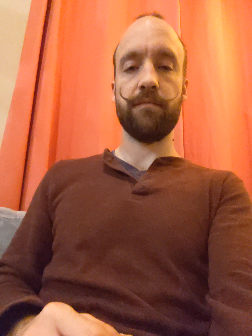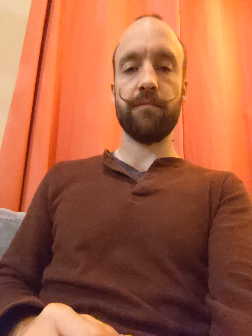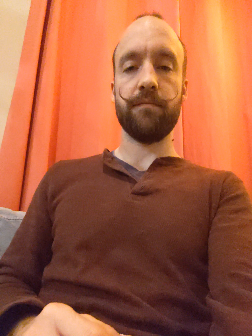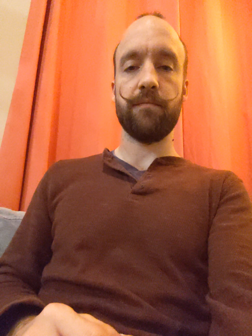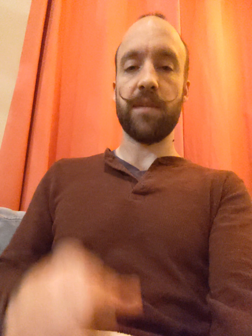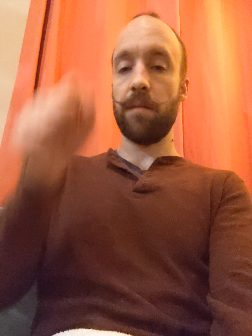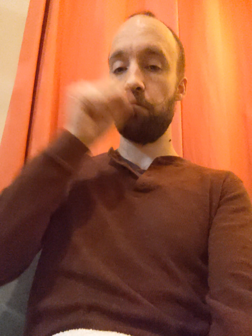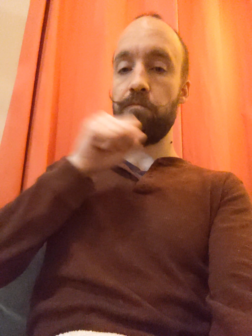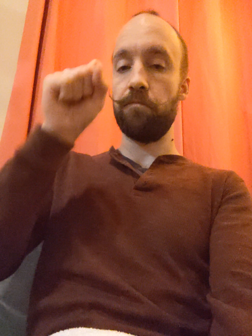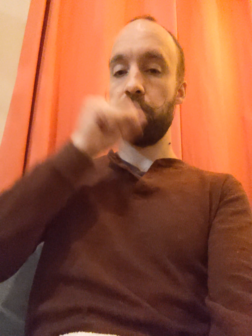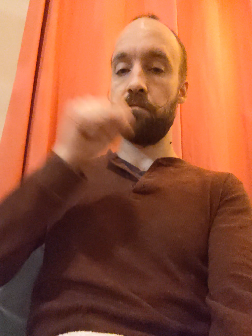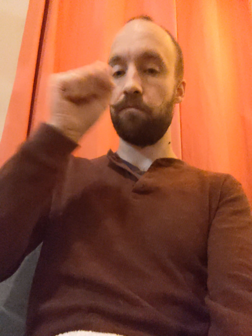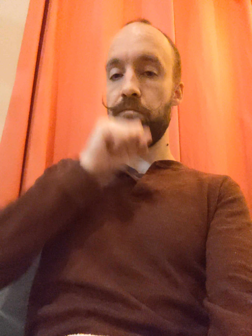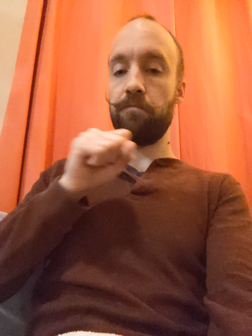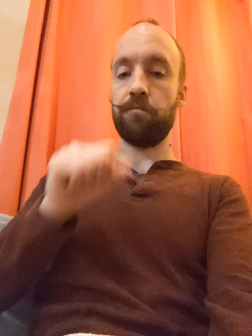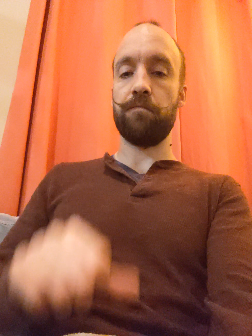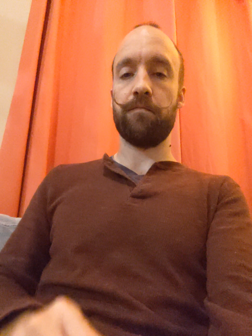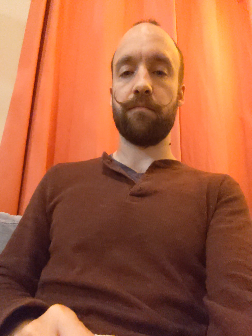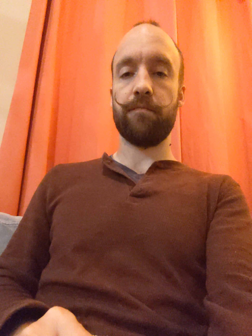ice cream